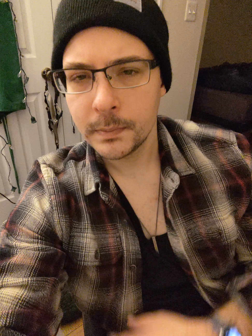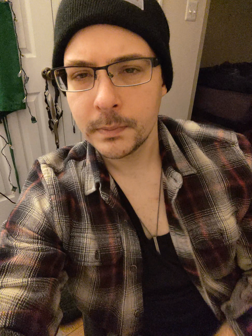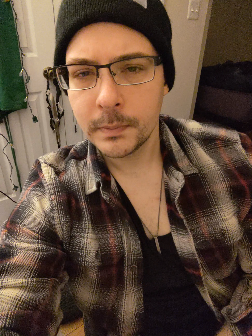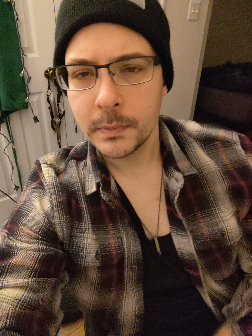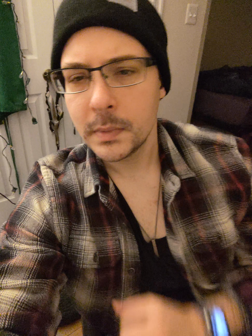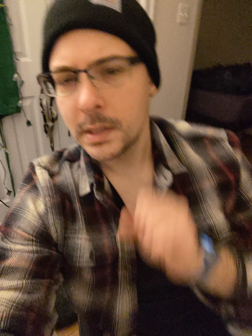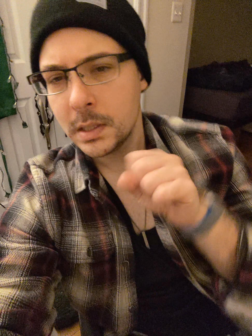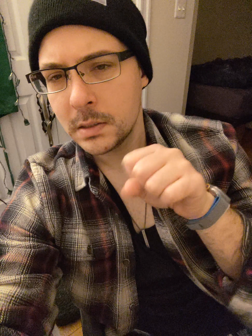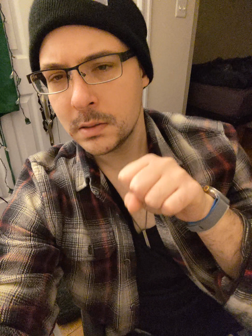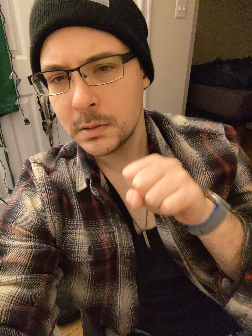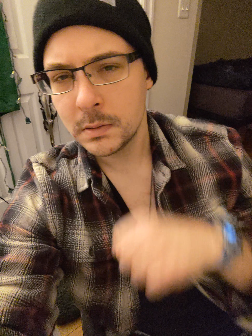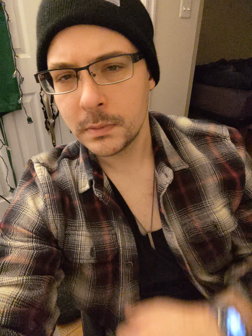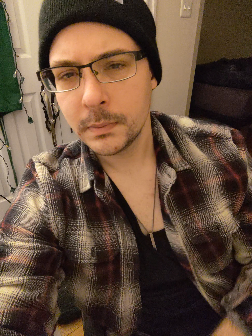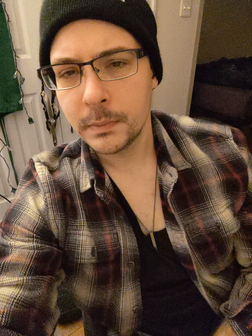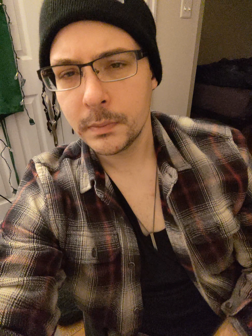yes